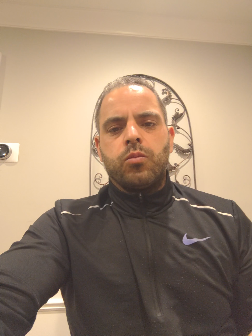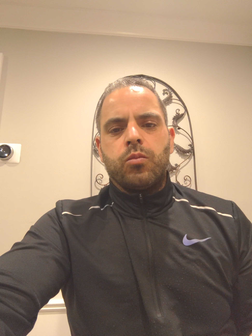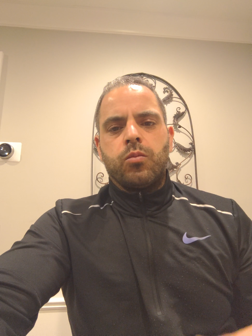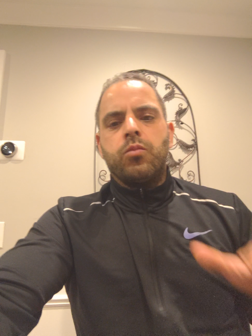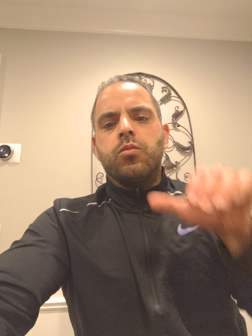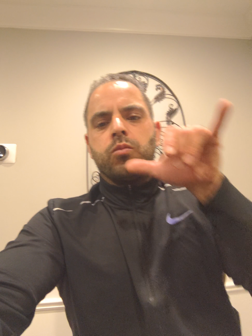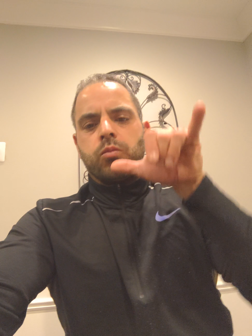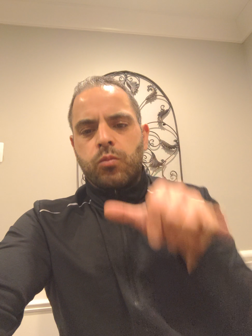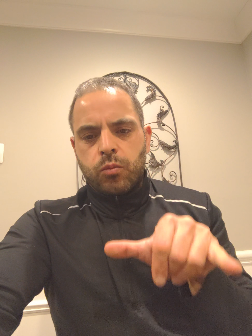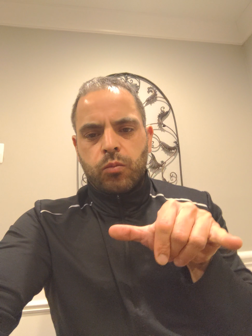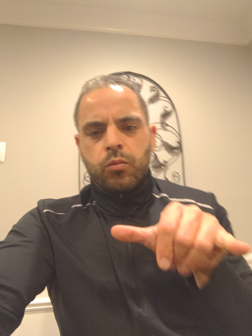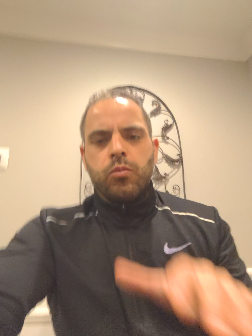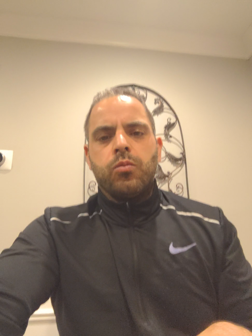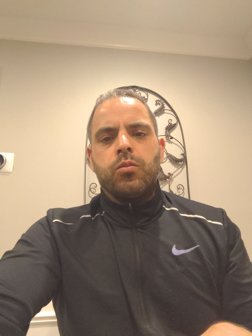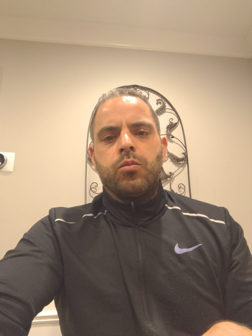stay